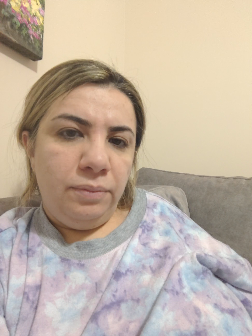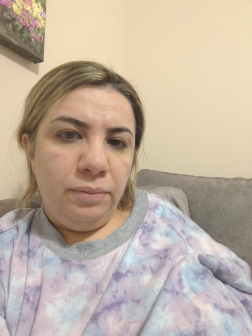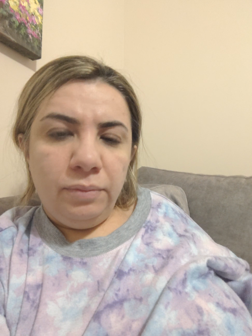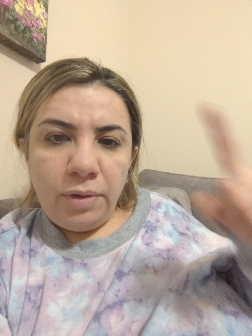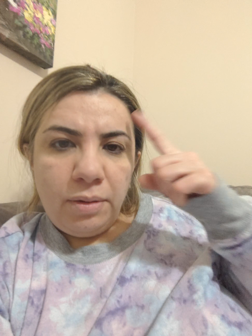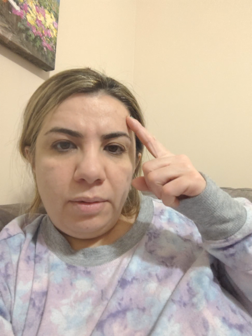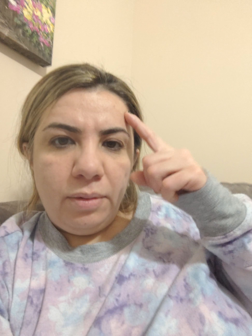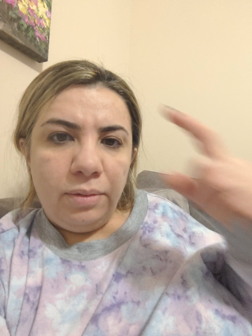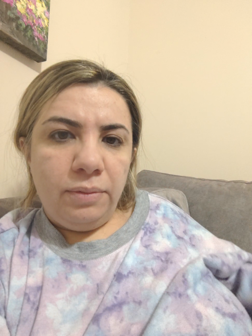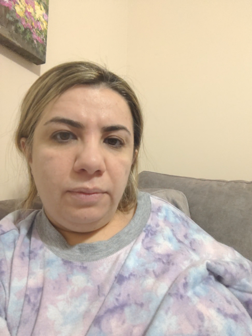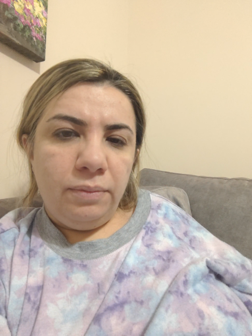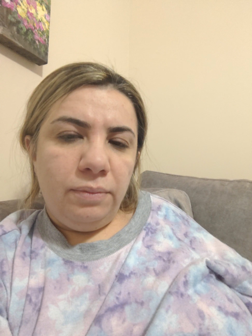think